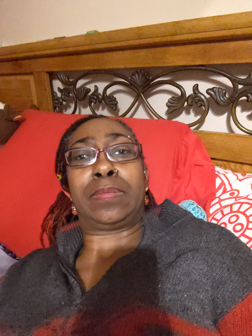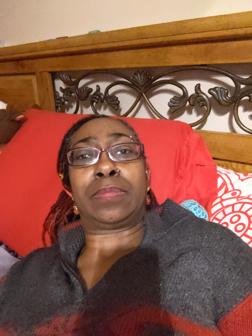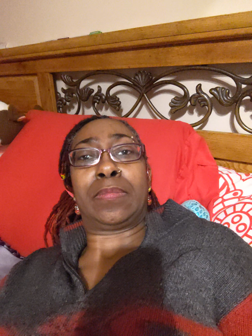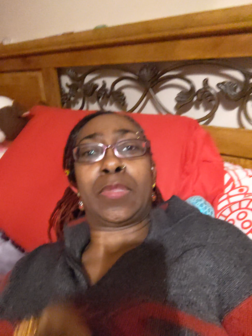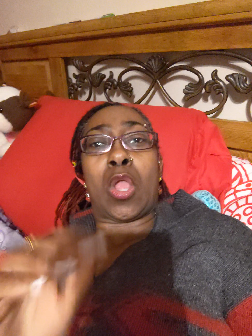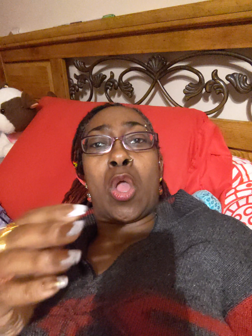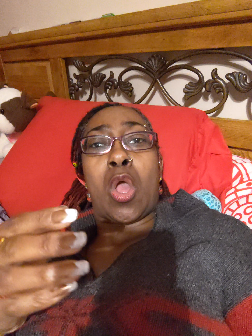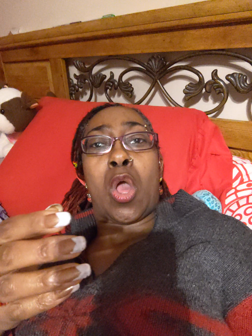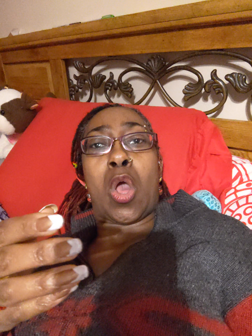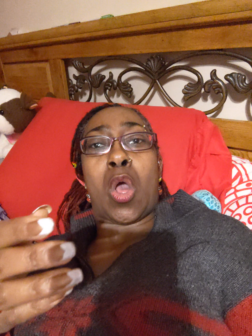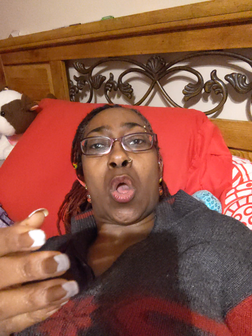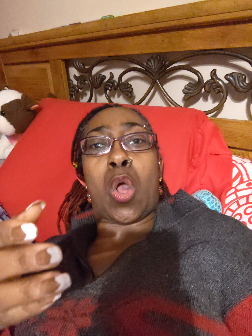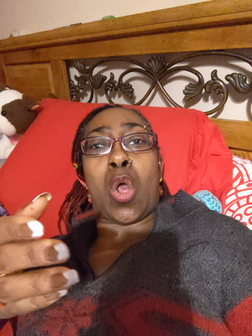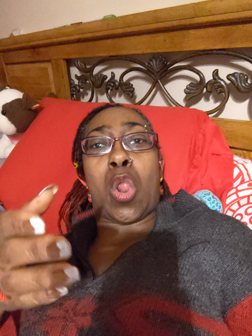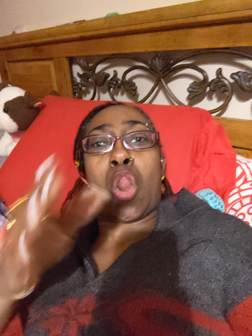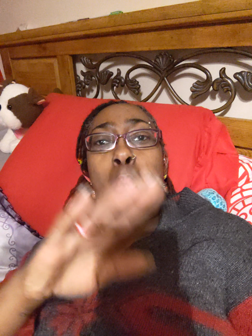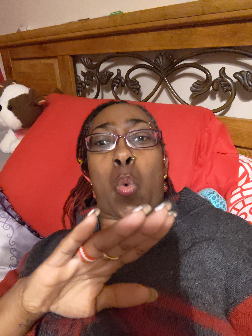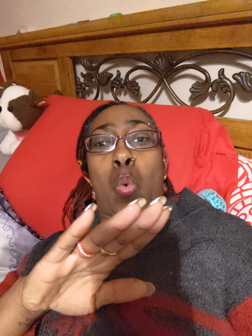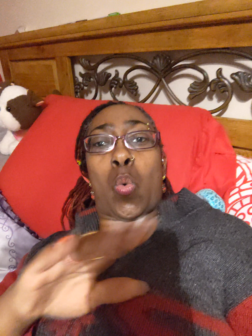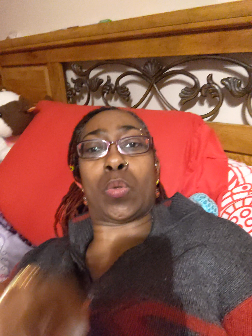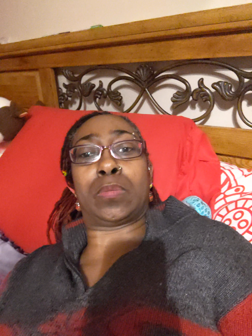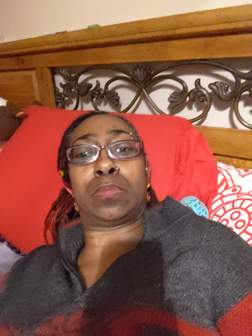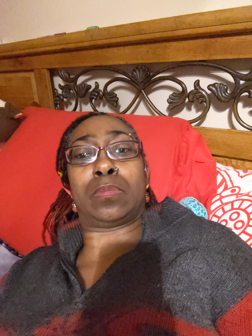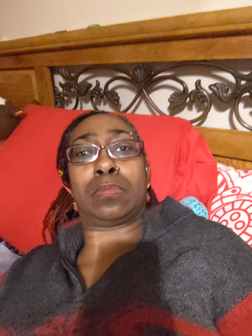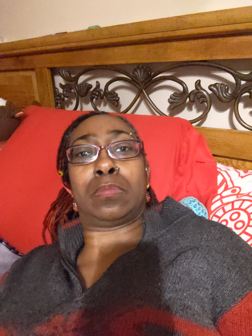close